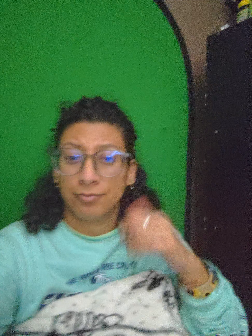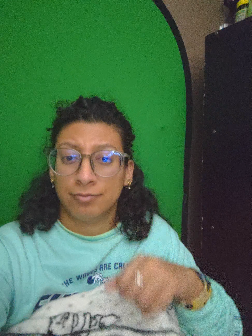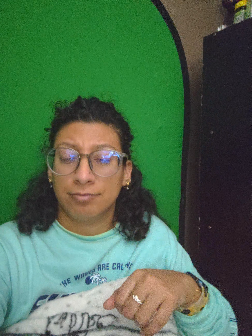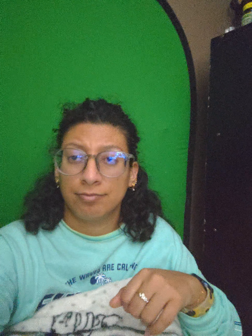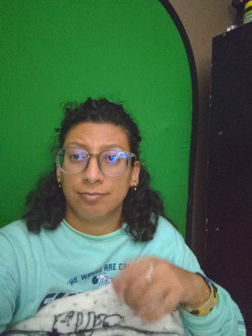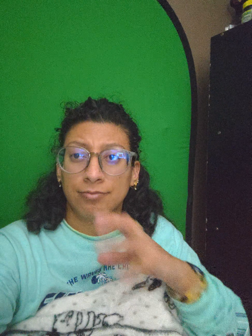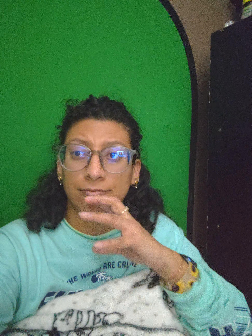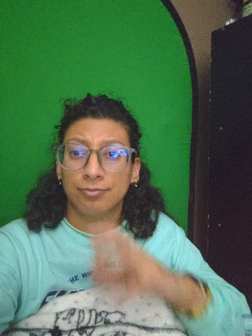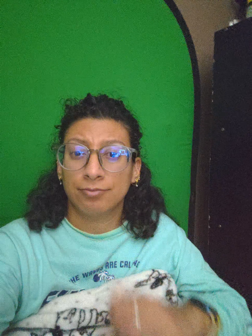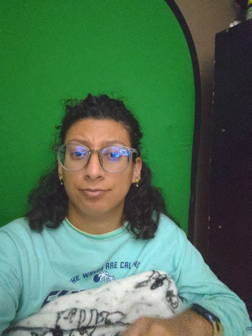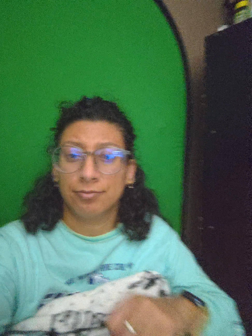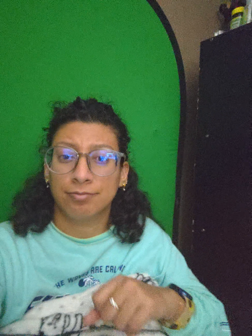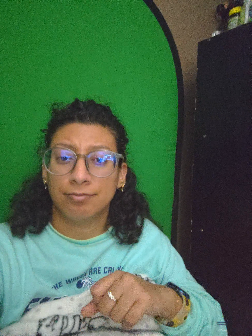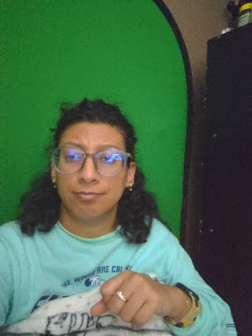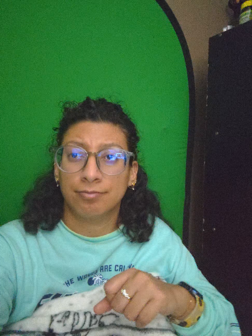old